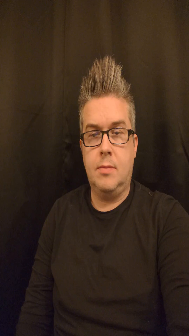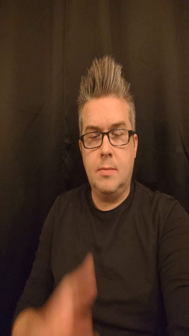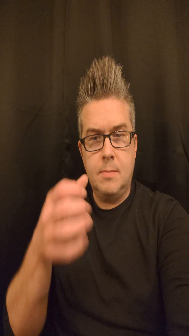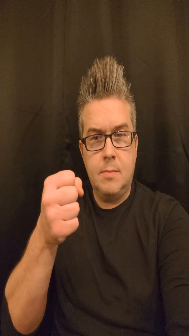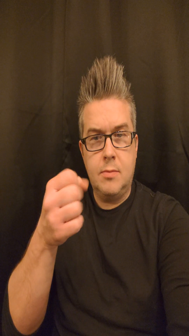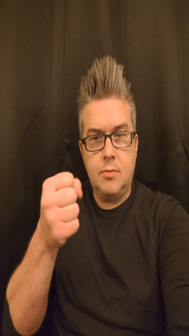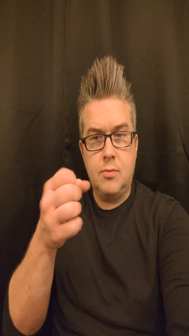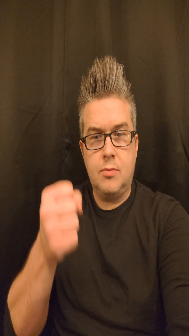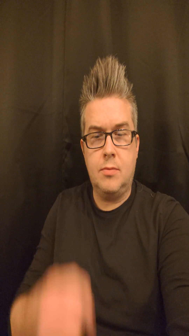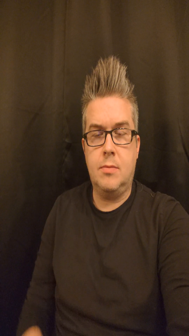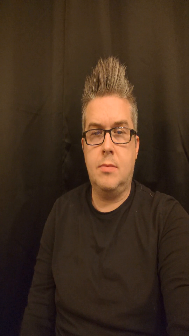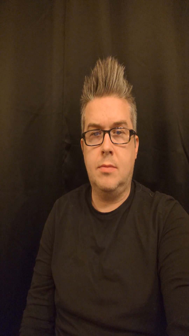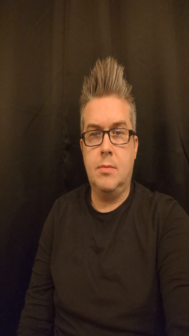milk